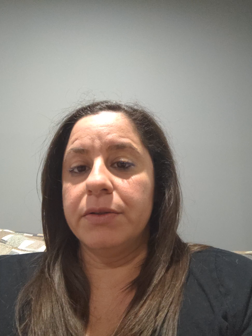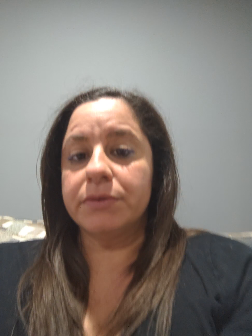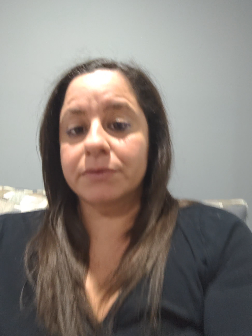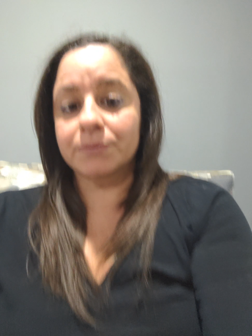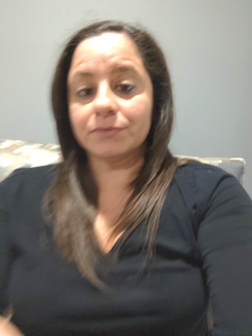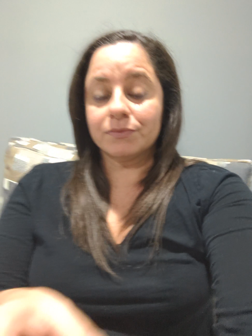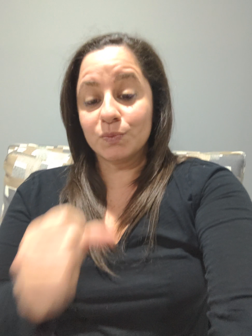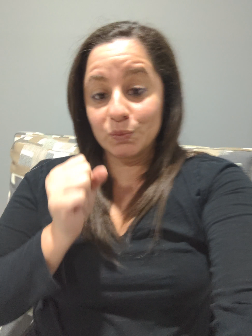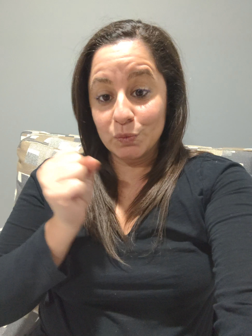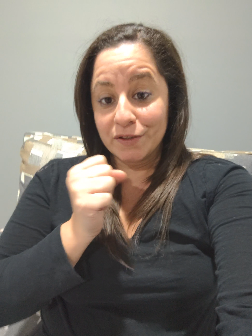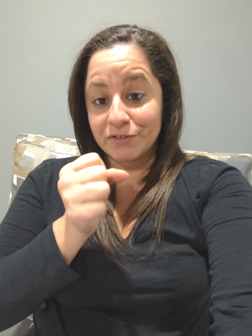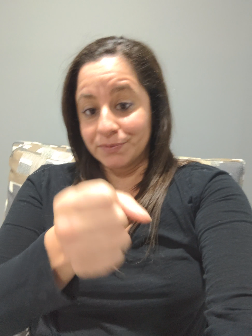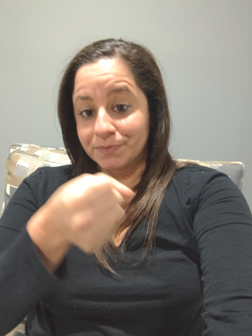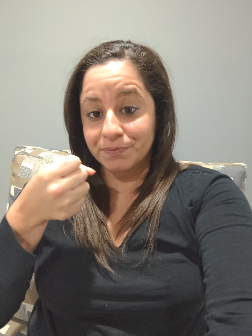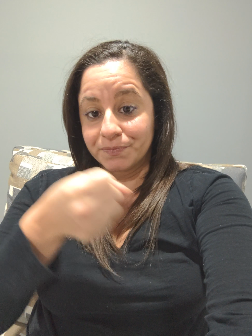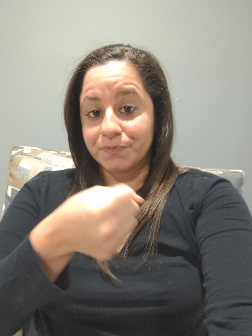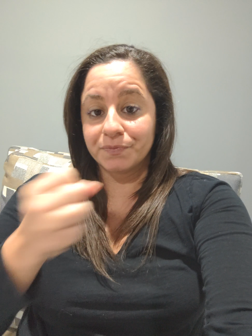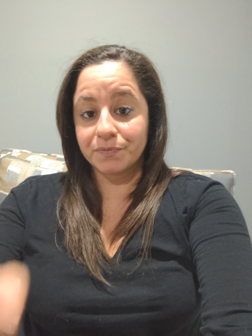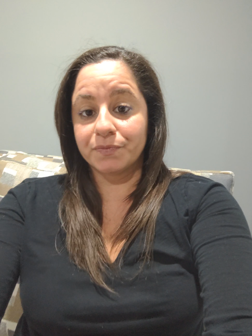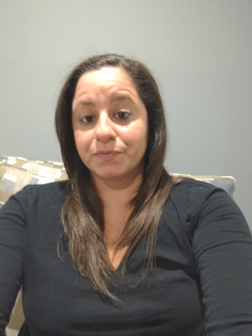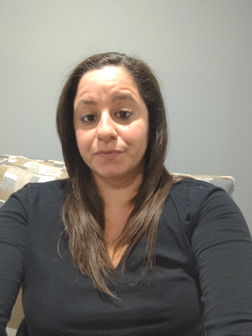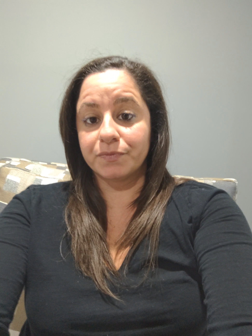refrigerator